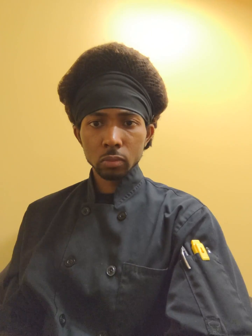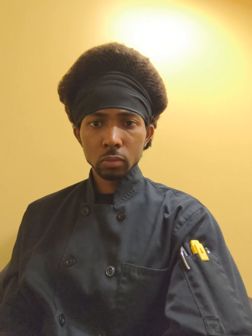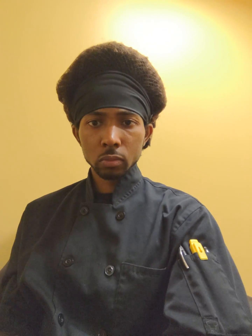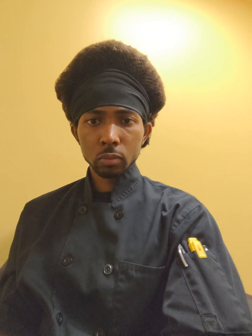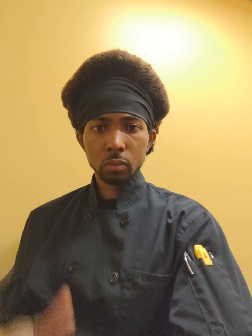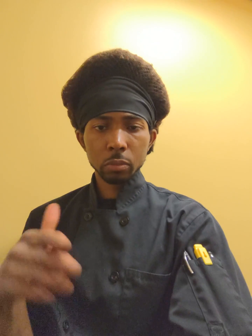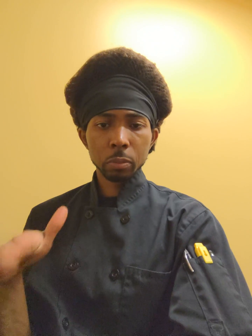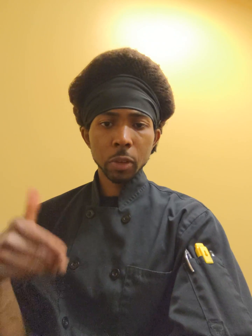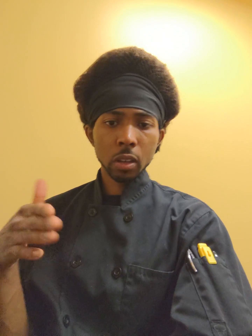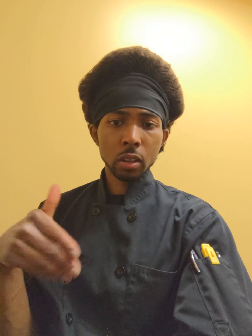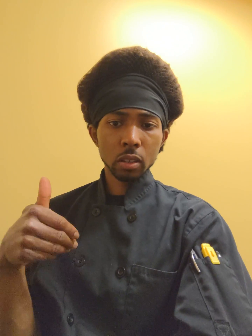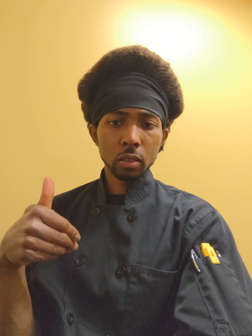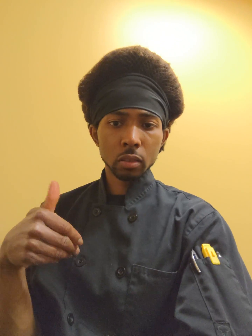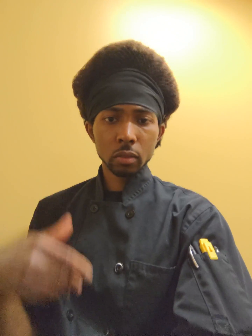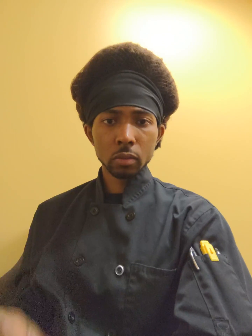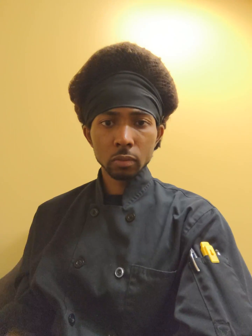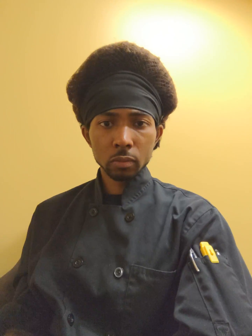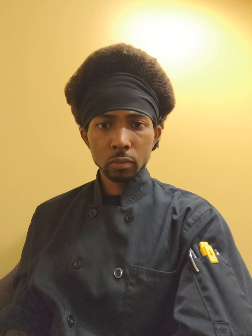pants